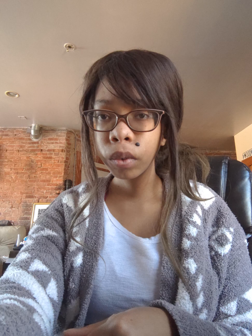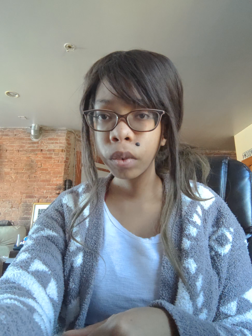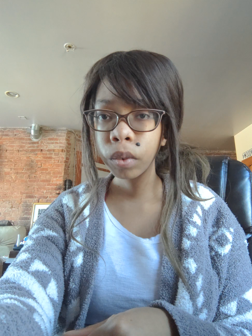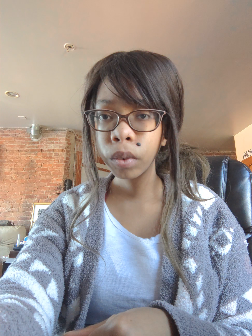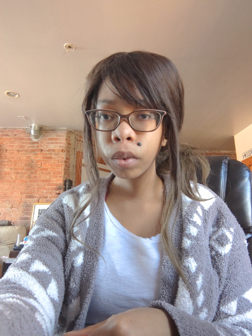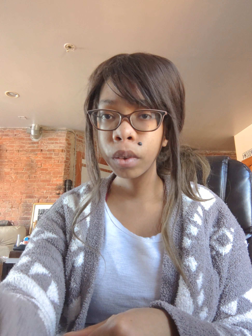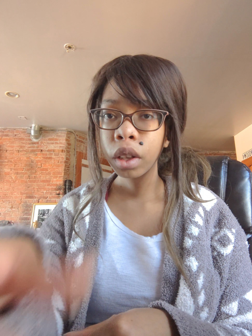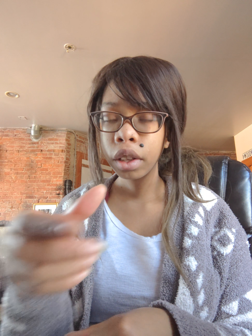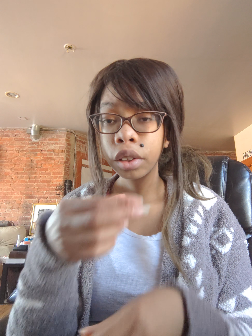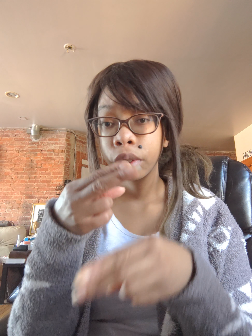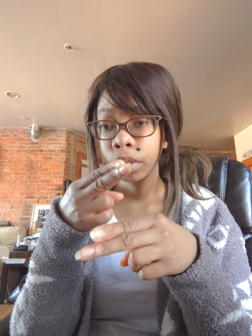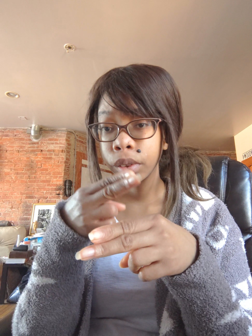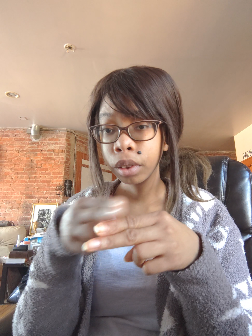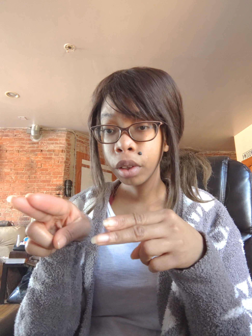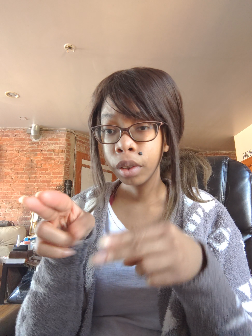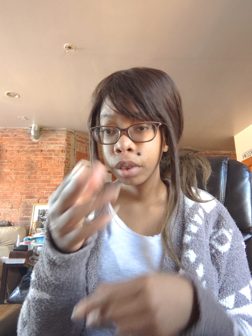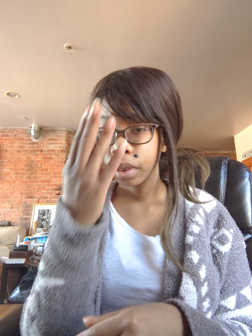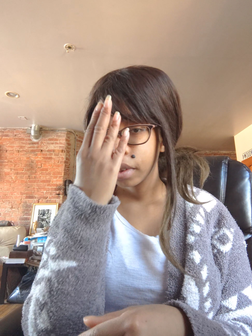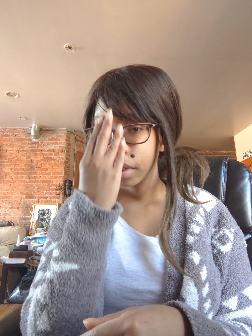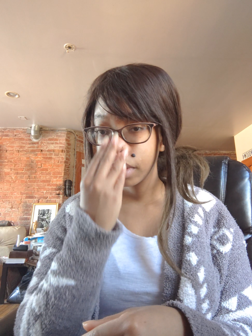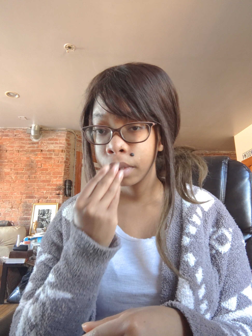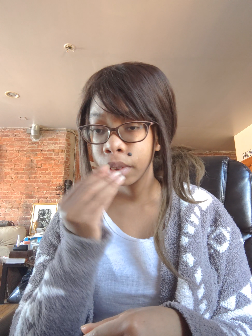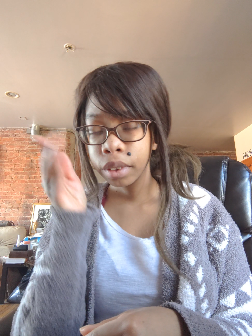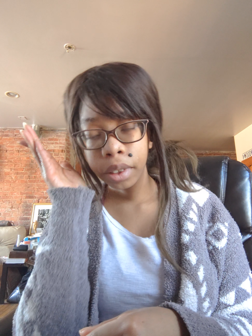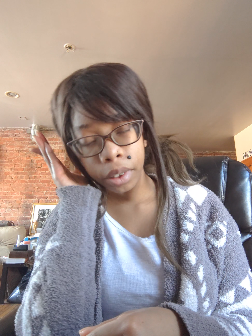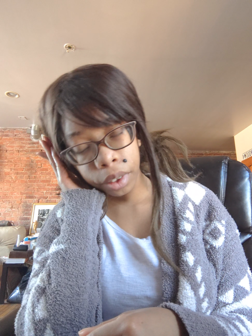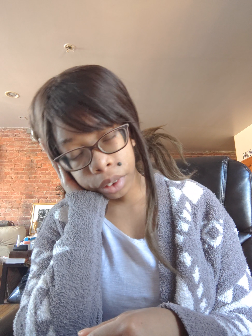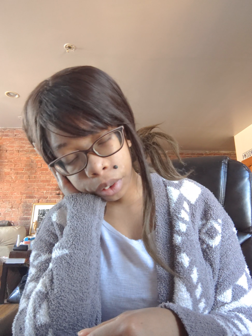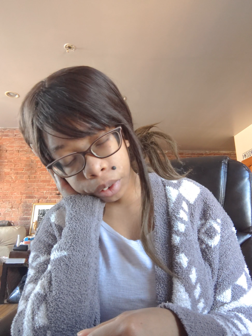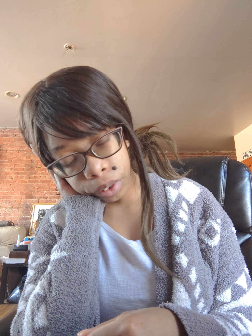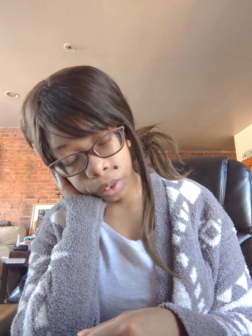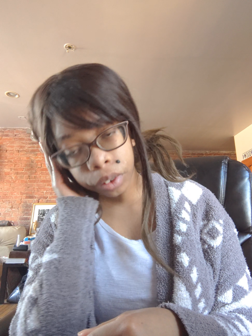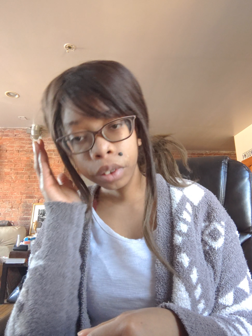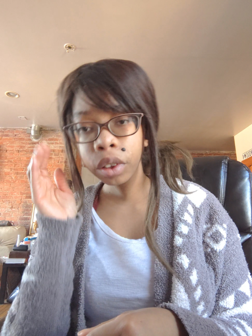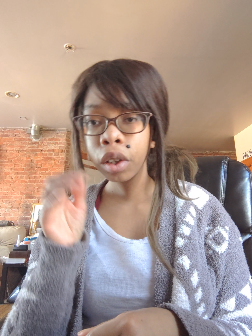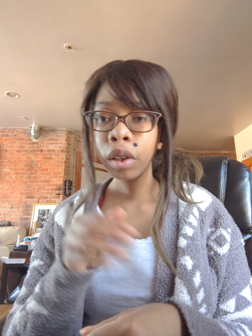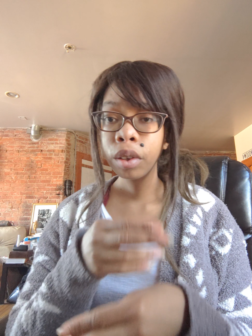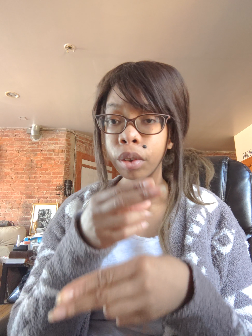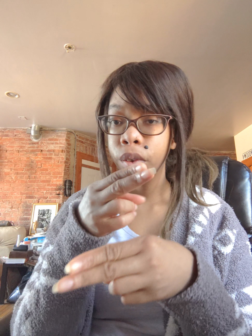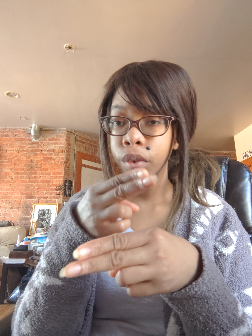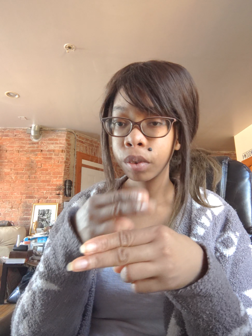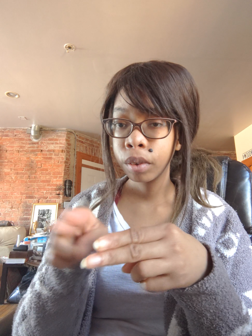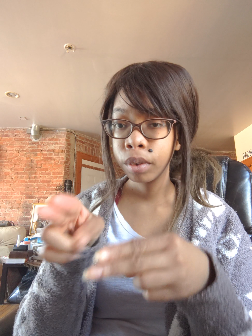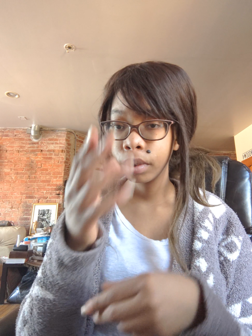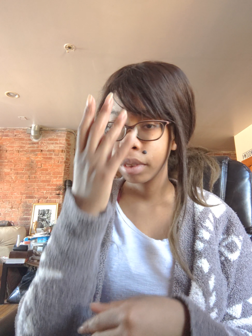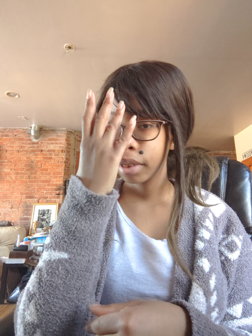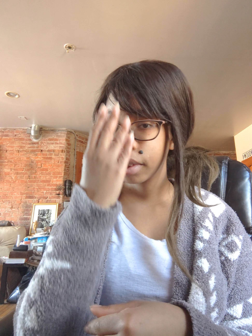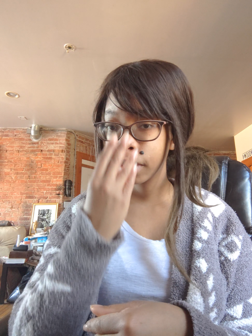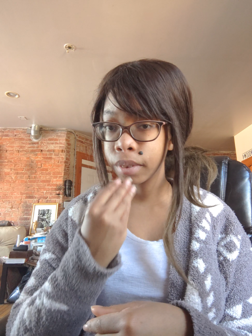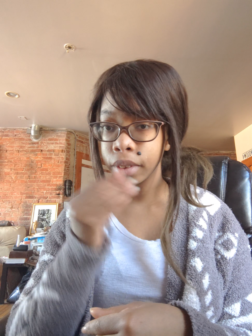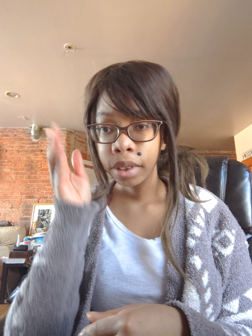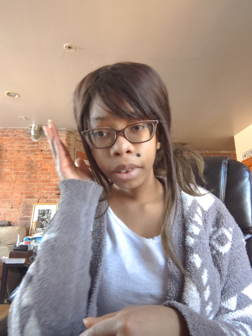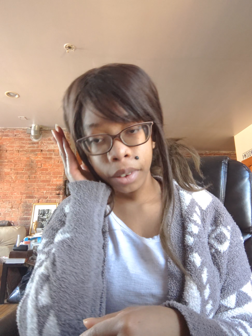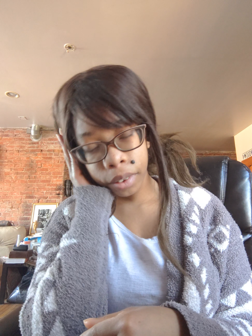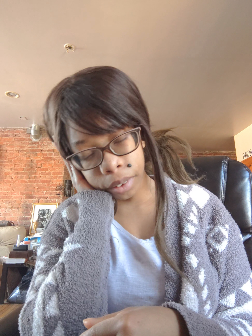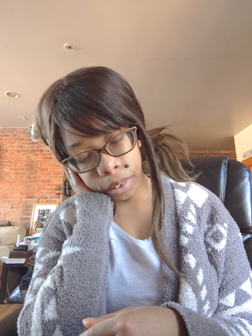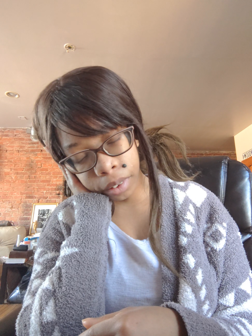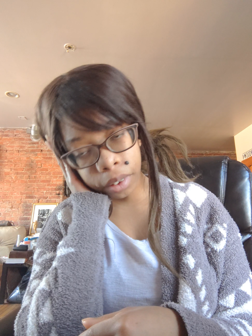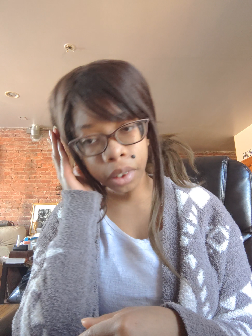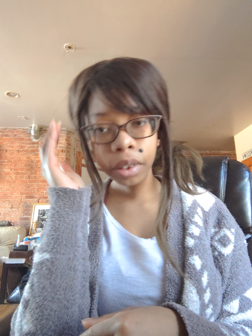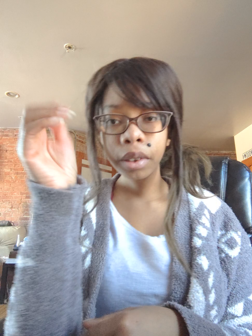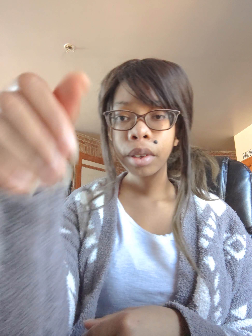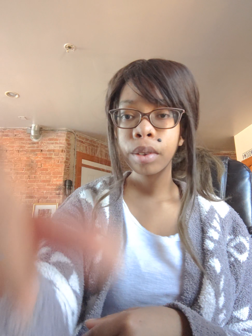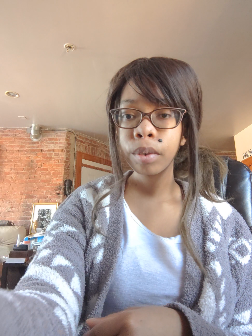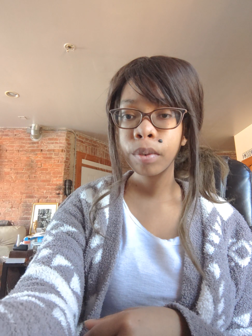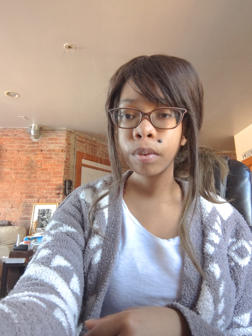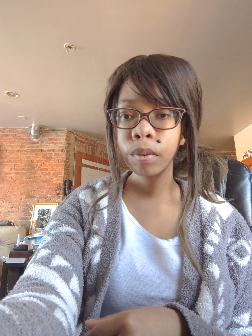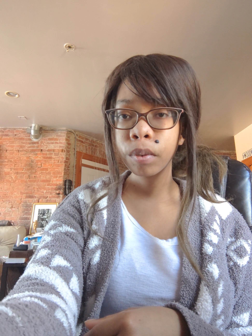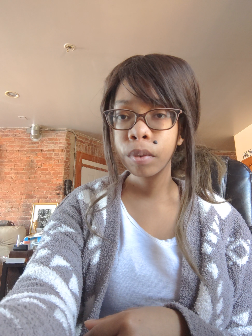nap